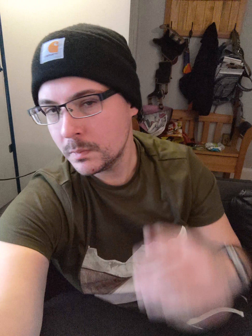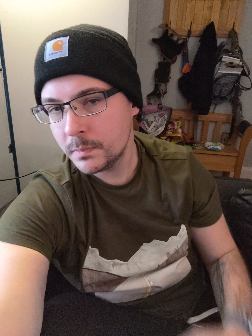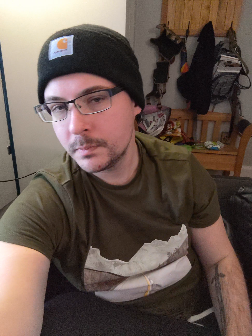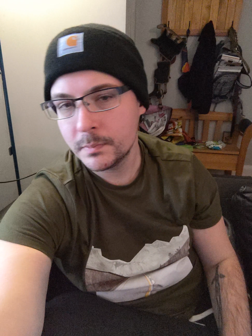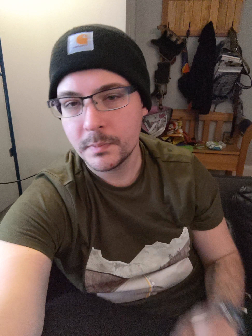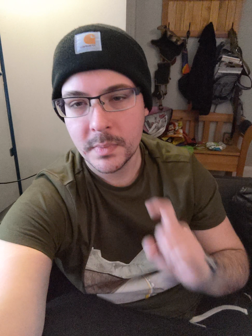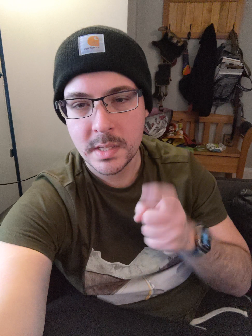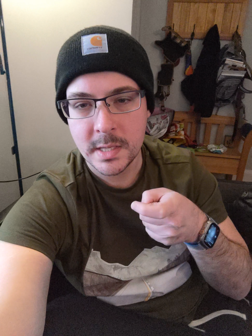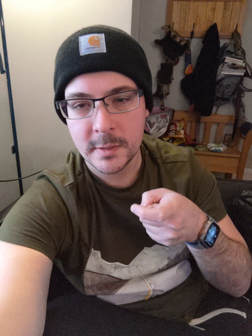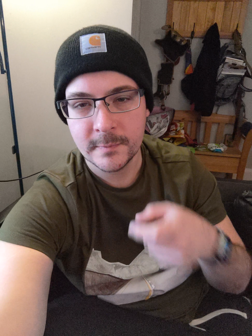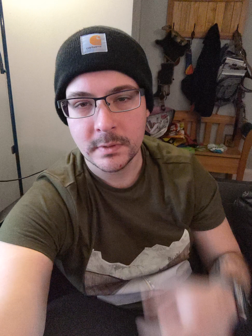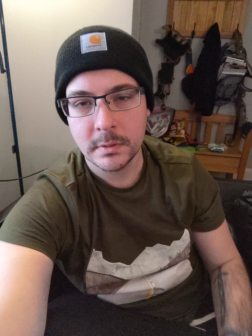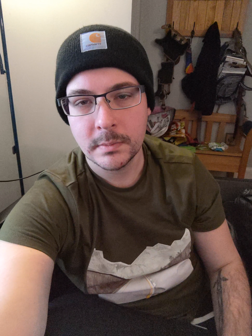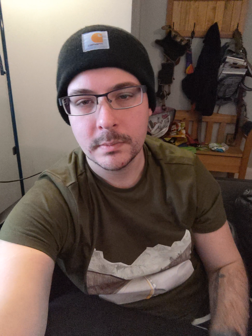gift